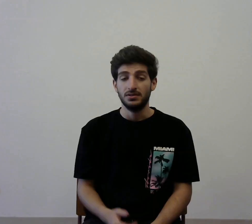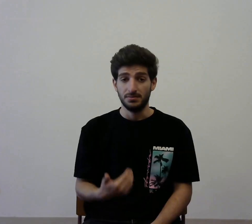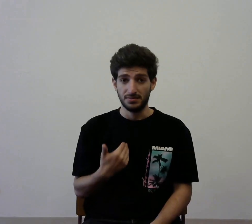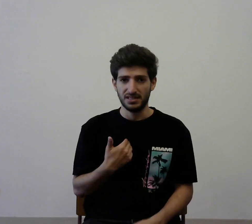mən